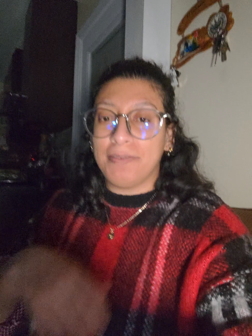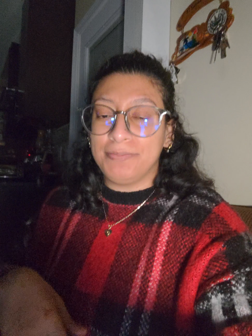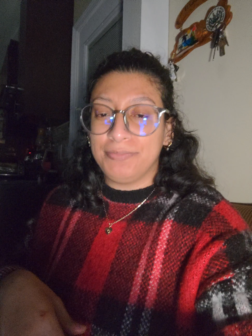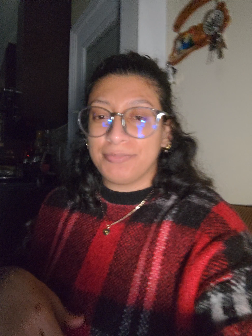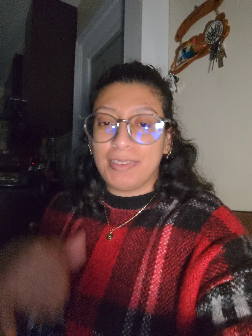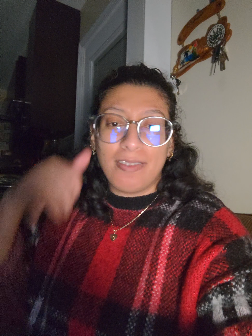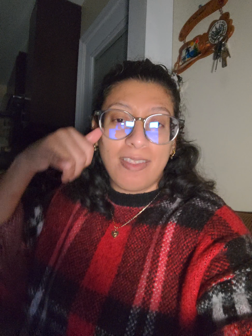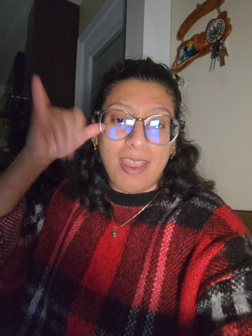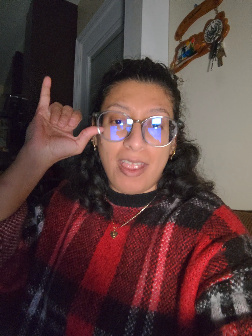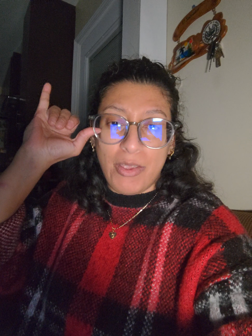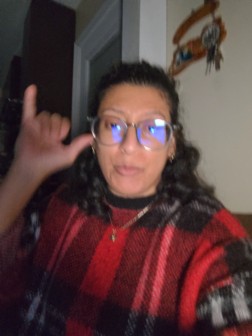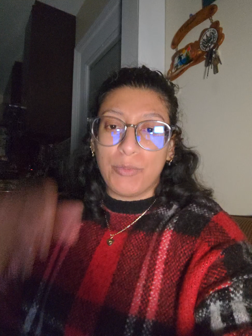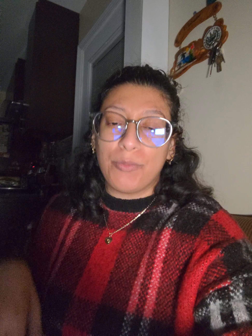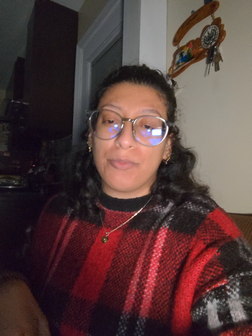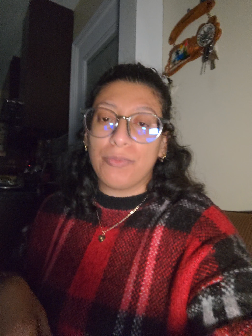cow